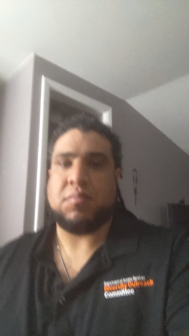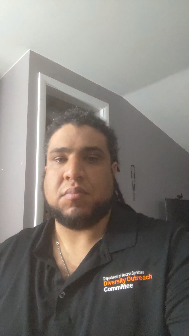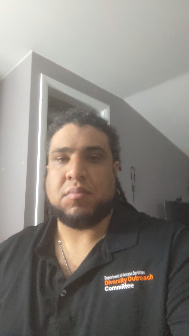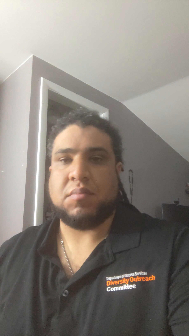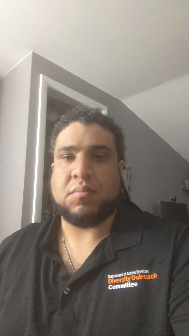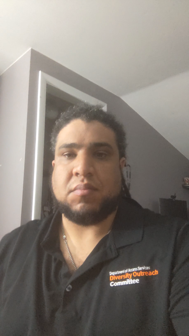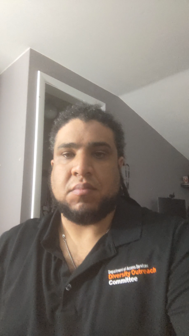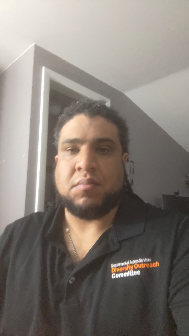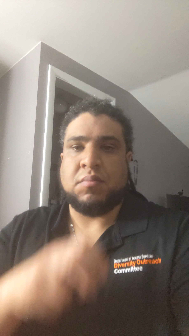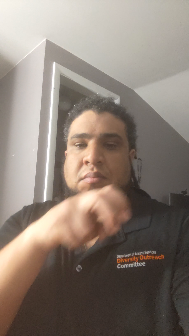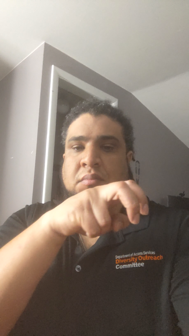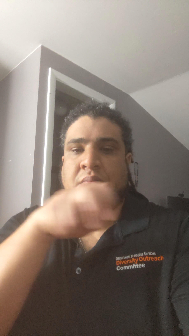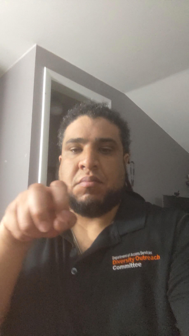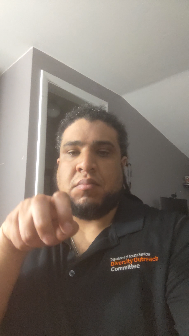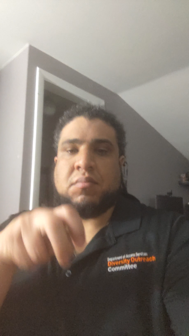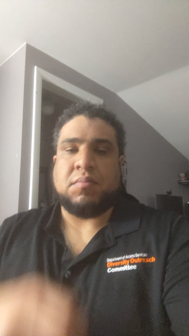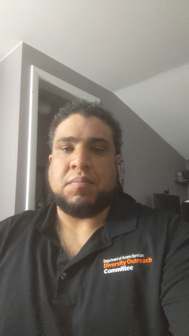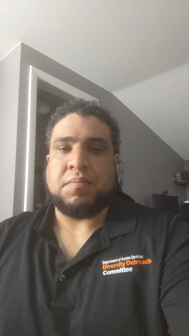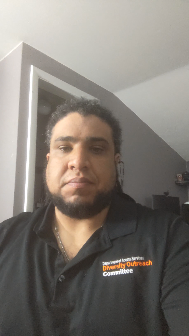bench